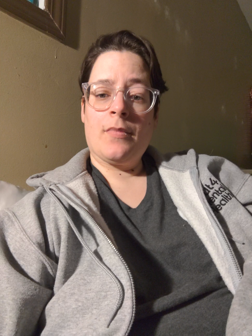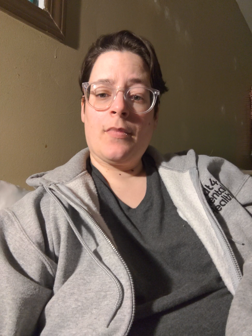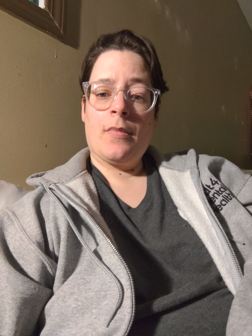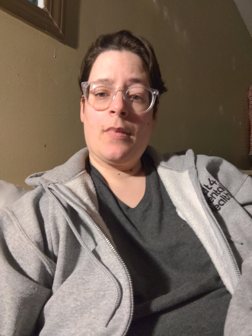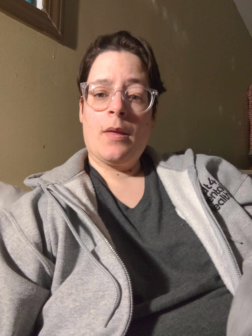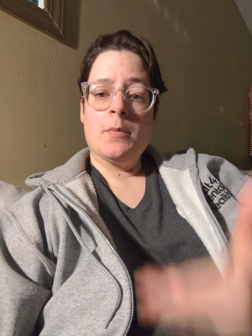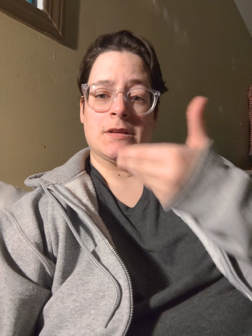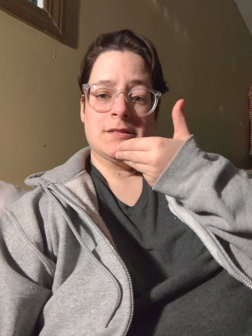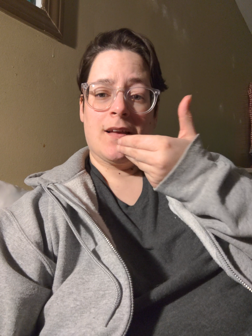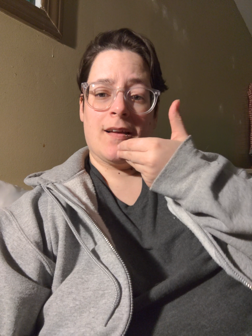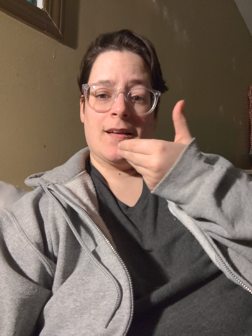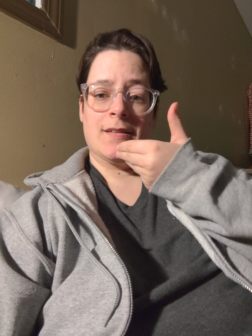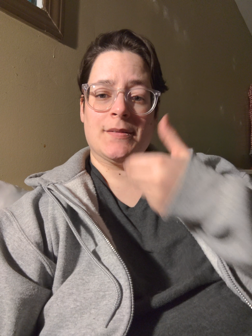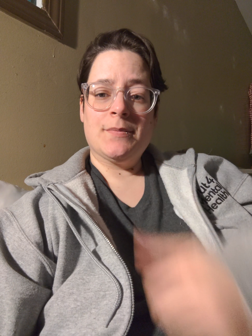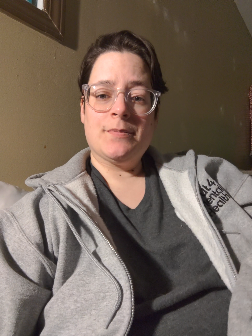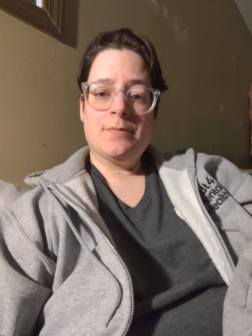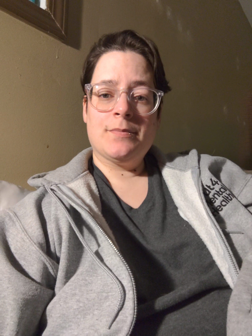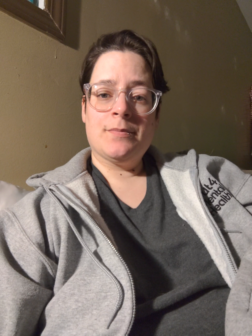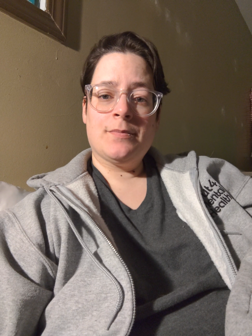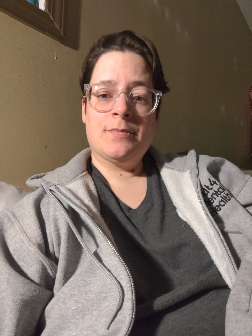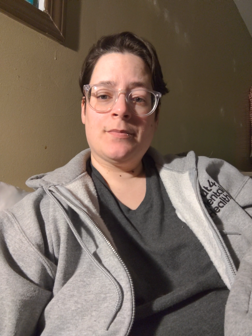pizza